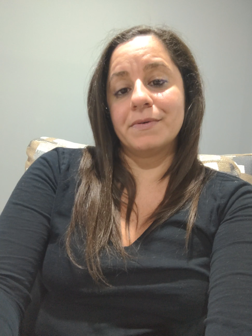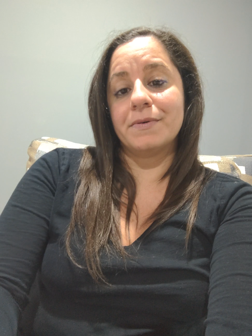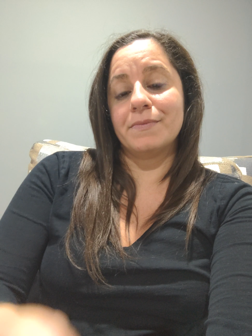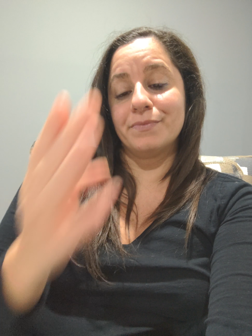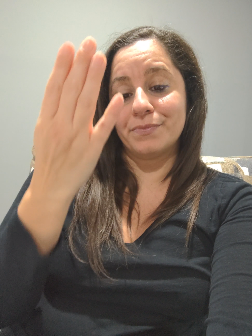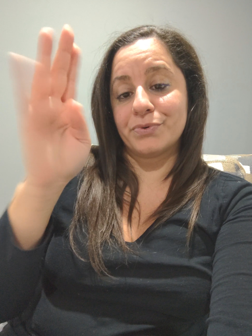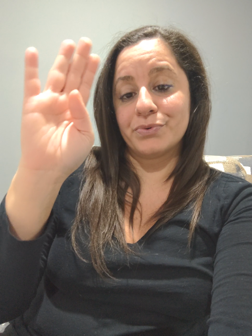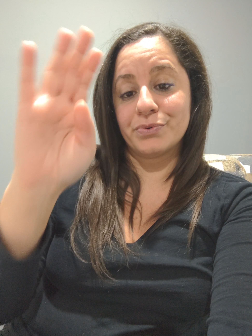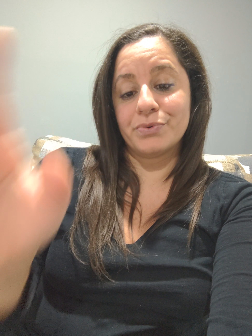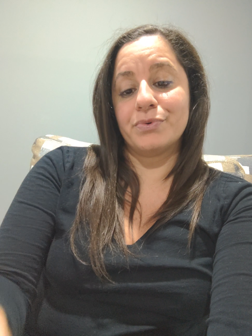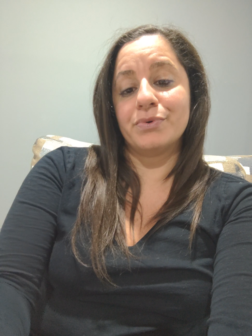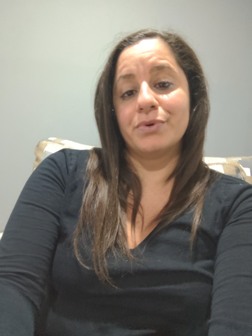blue